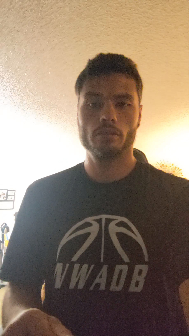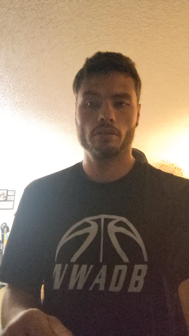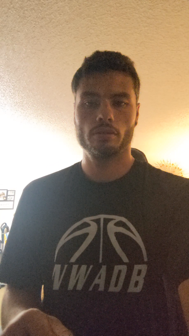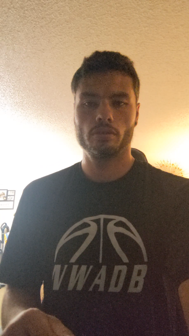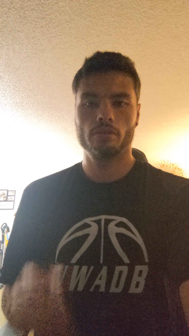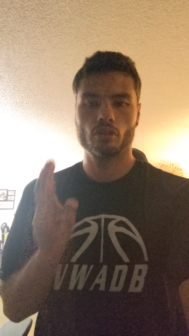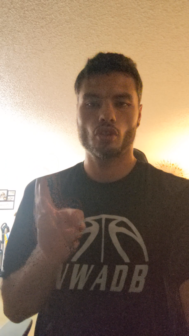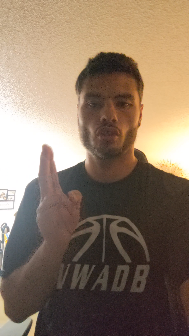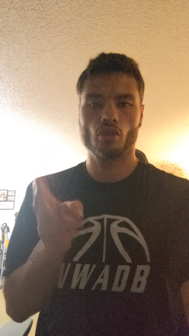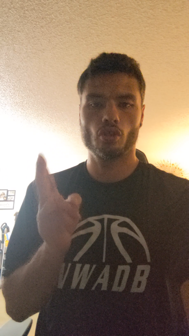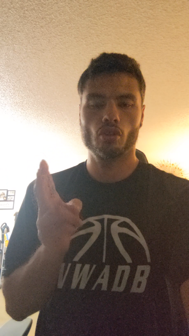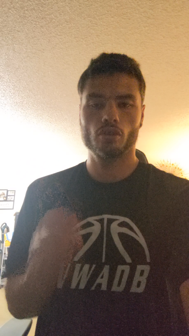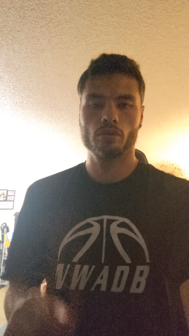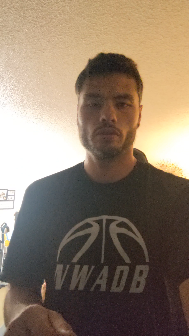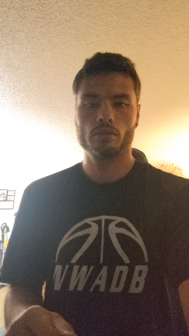hurry